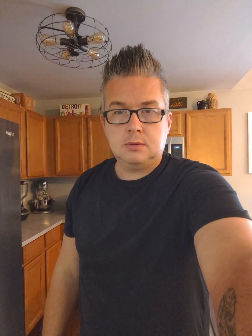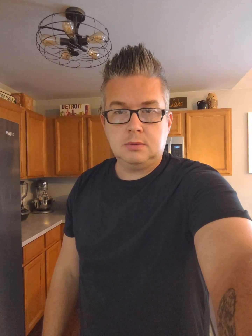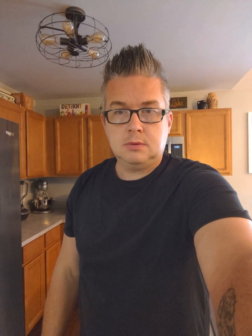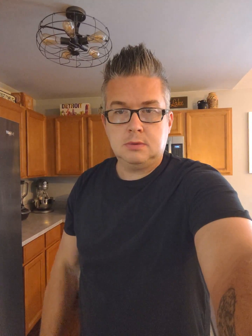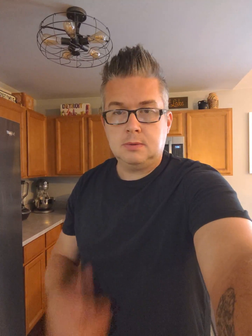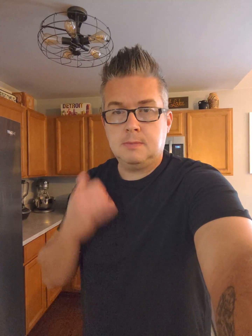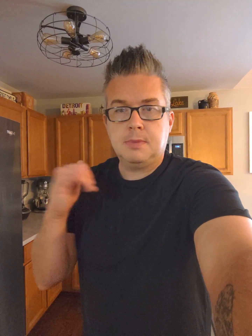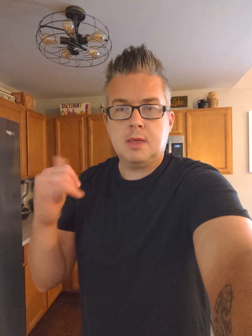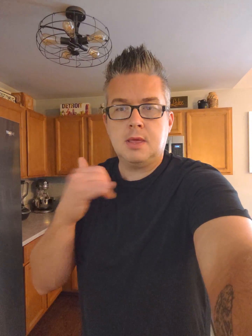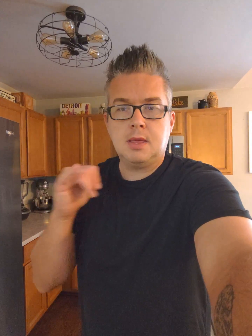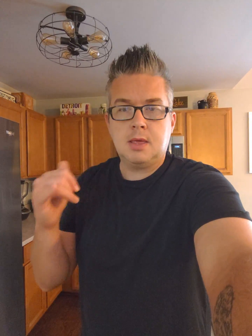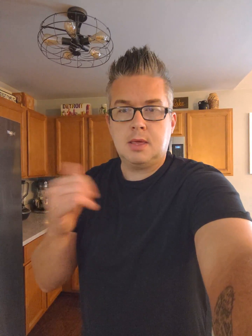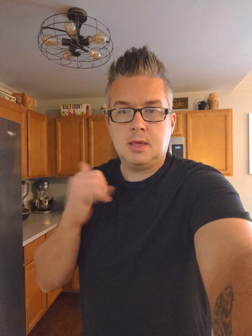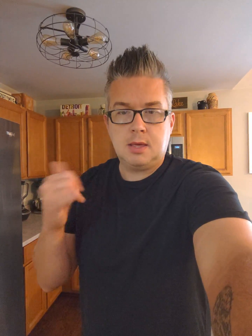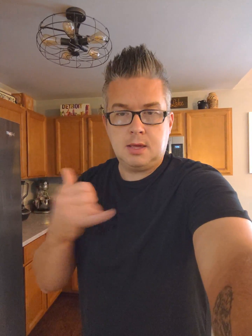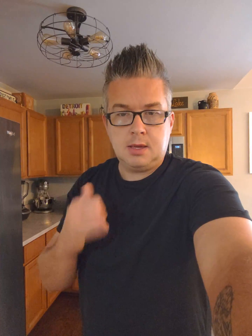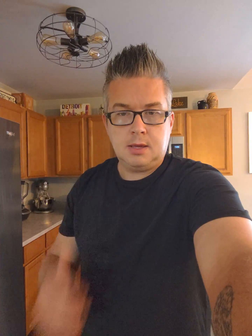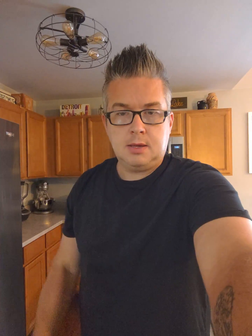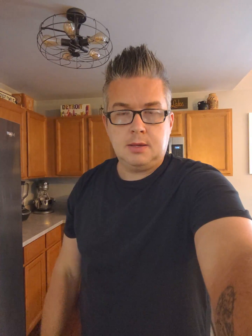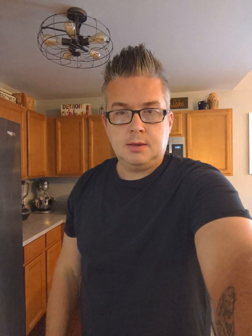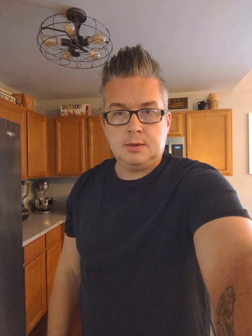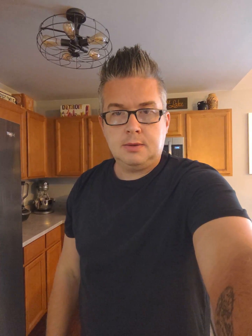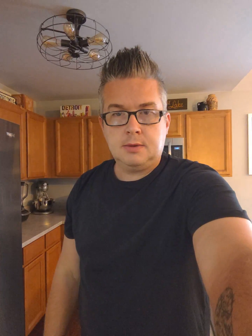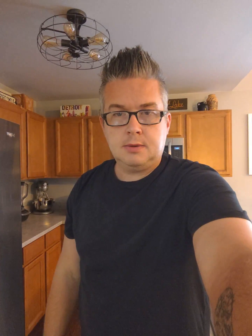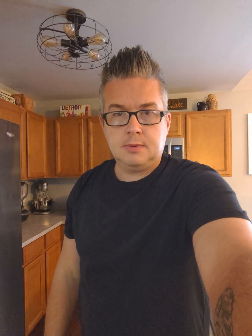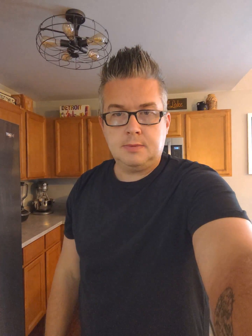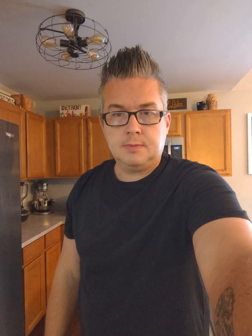play